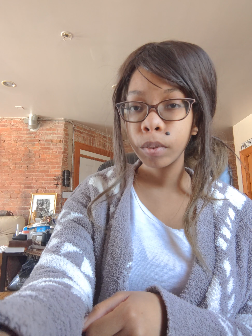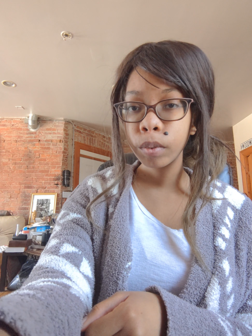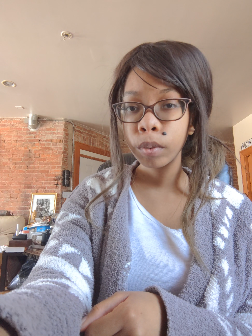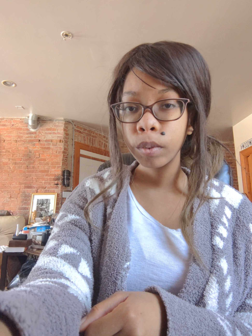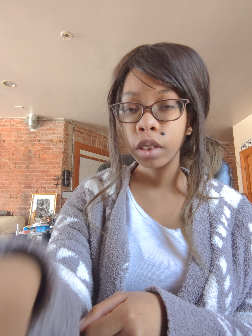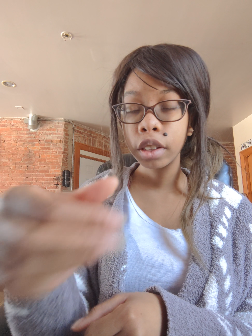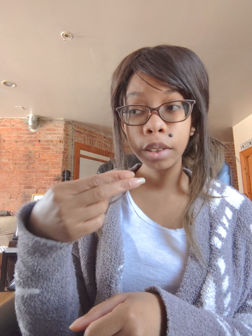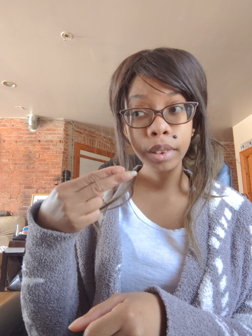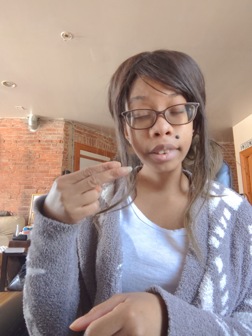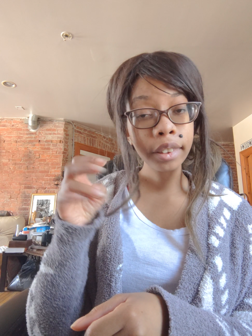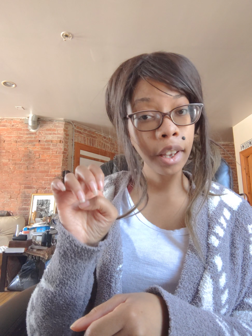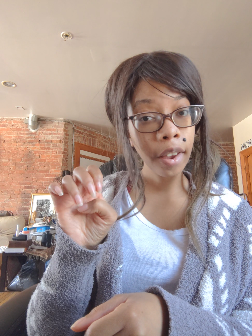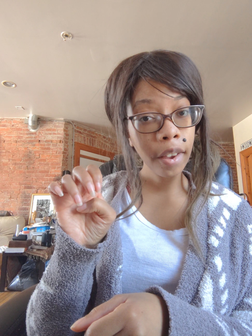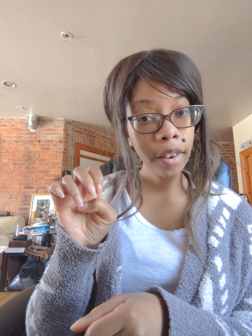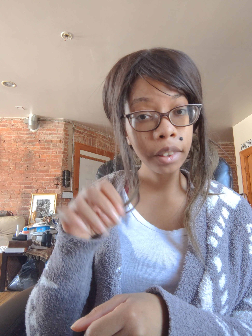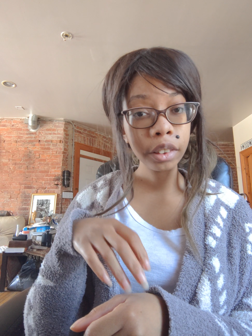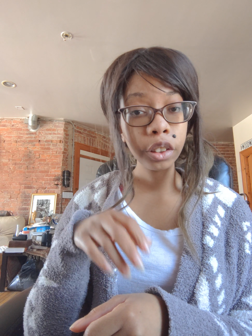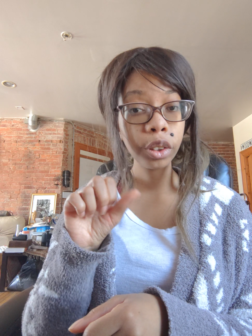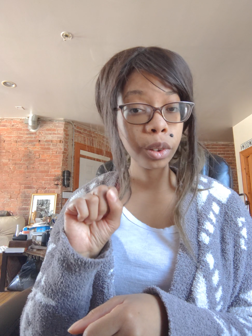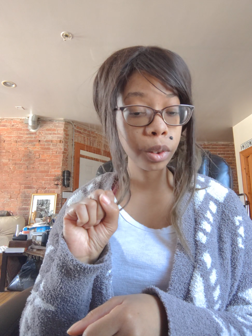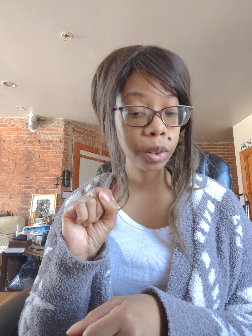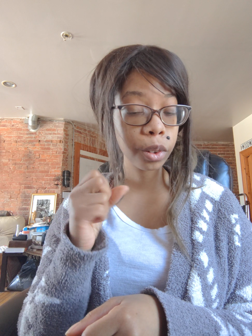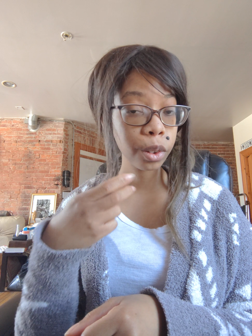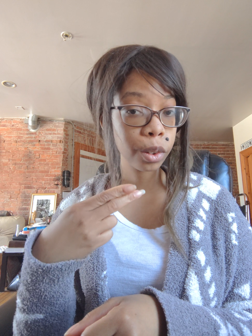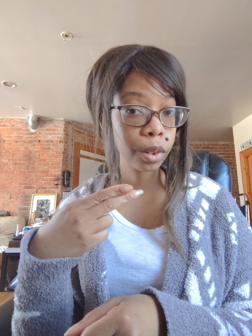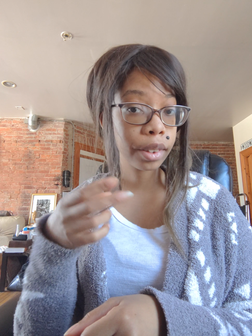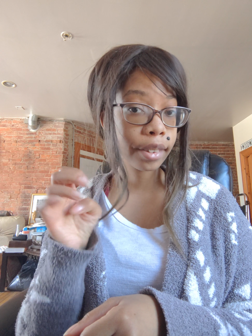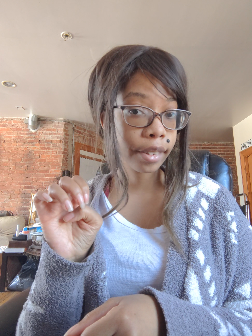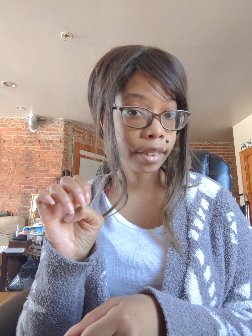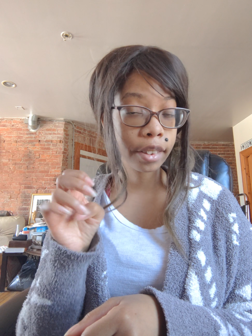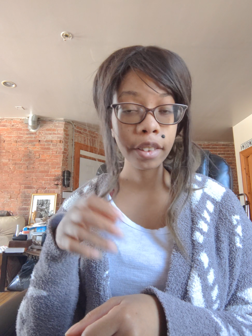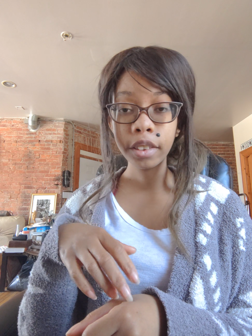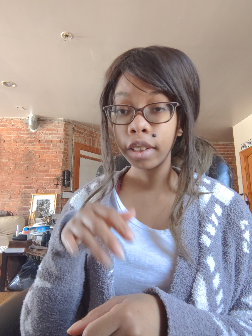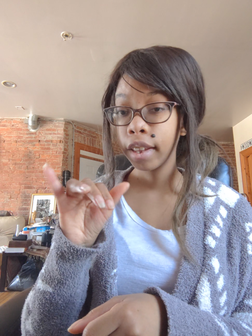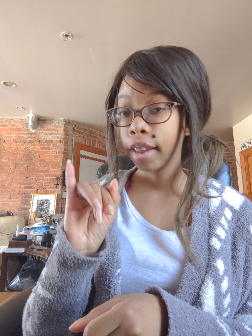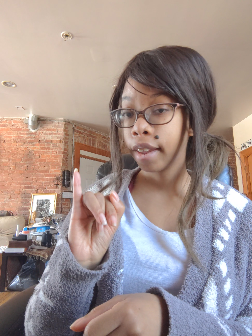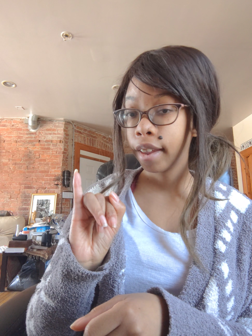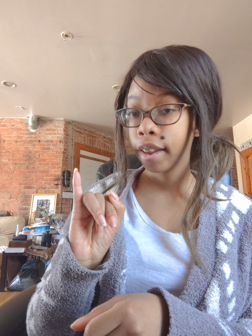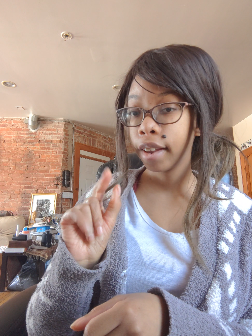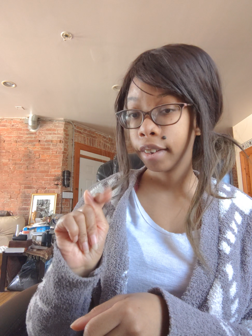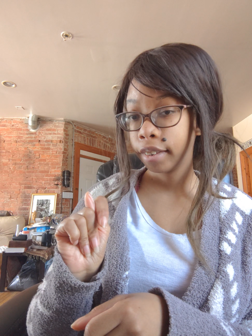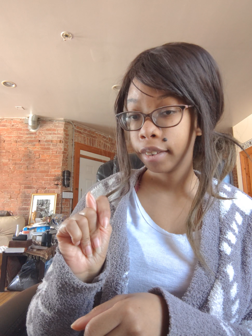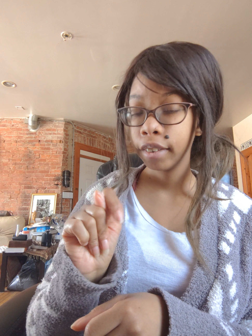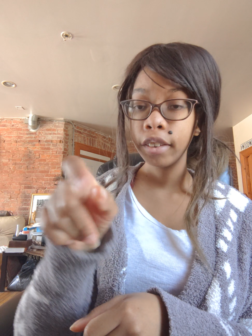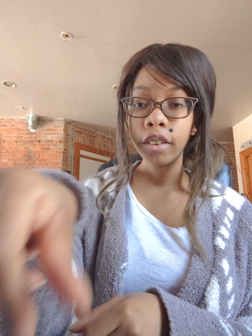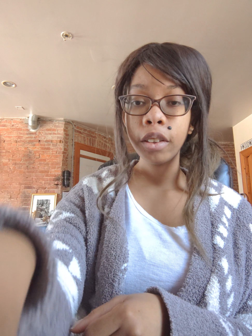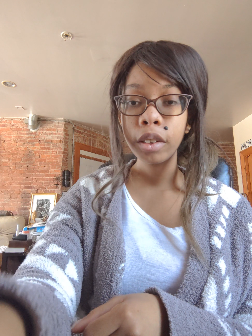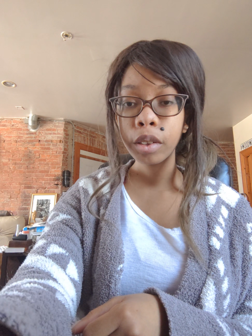he/she/it